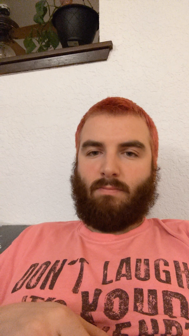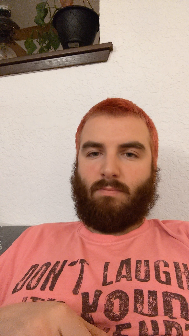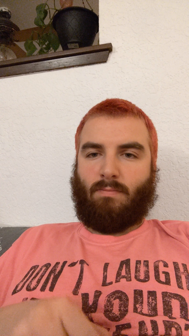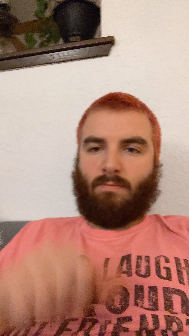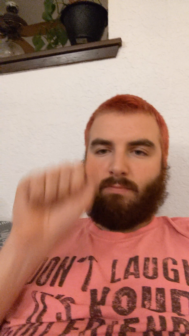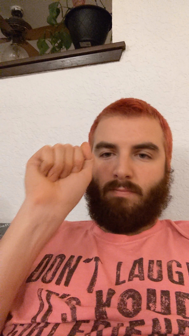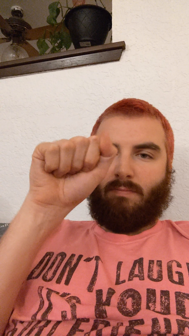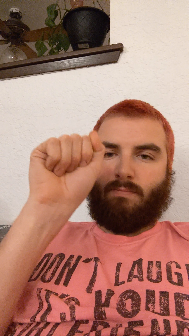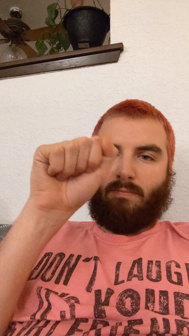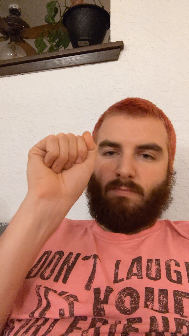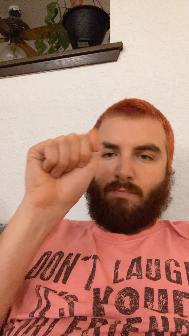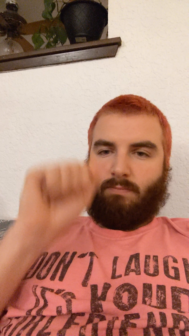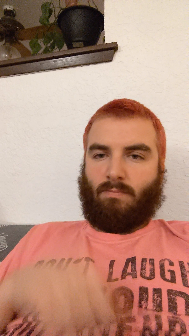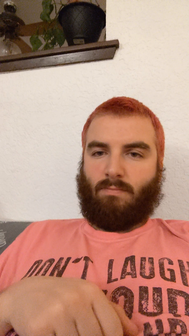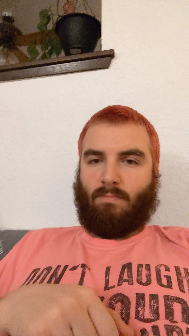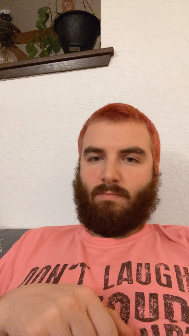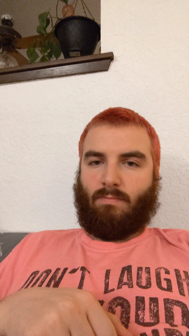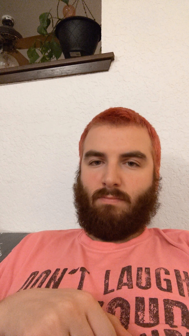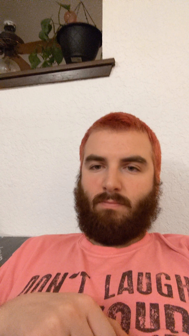knock